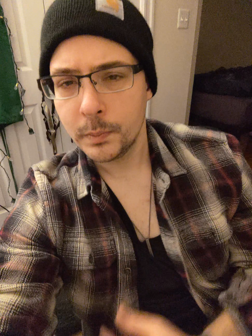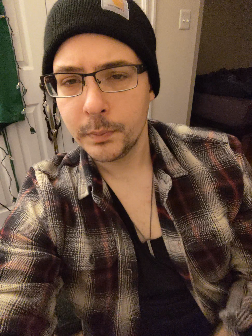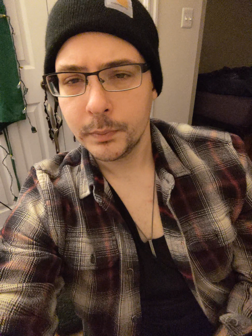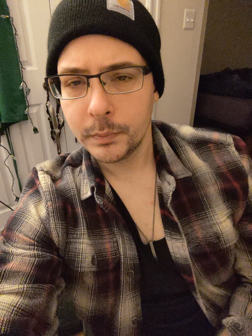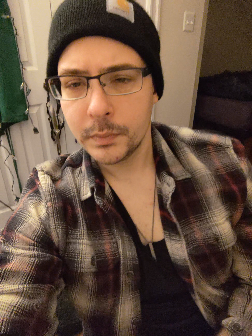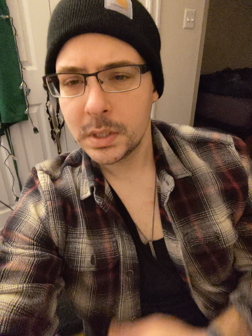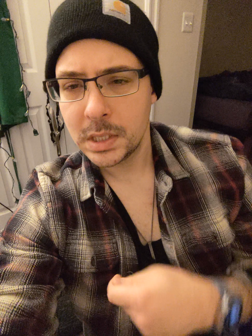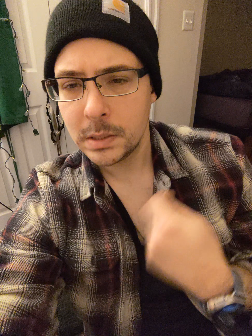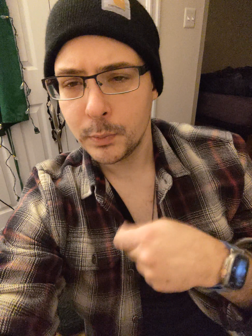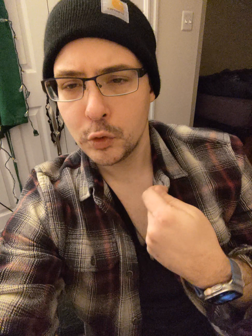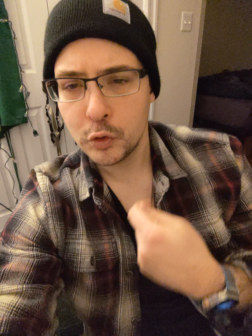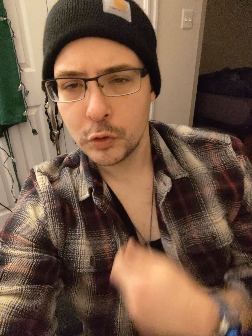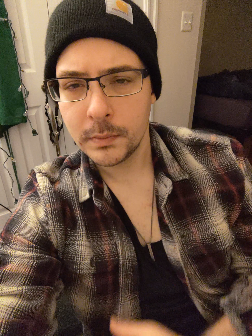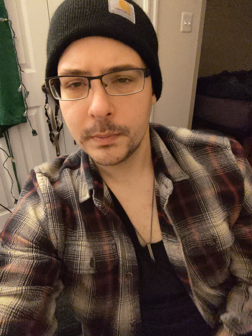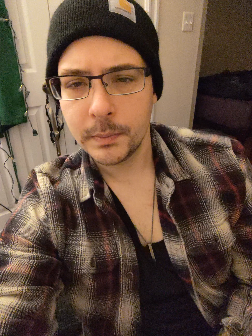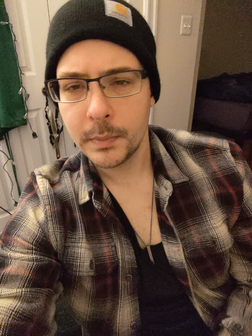zipper